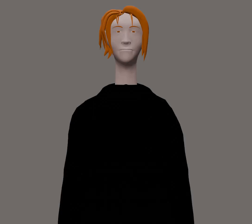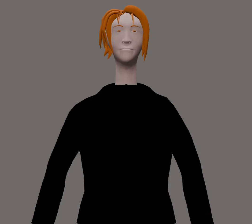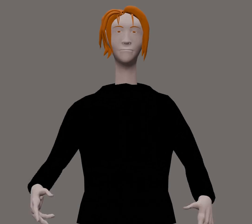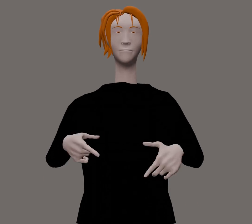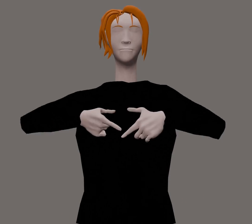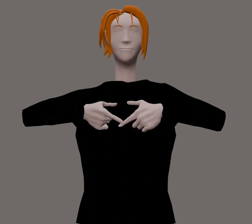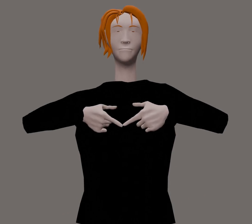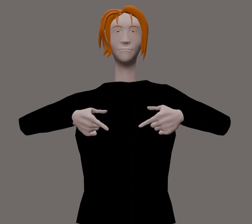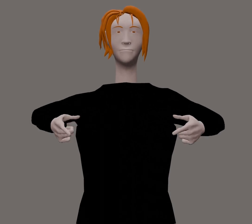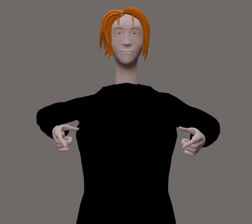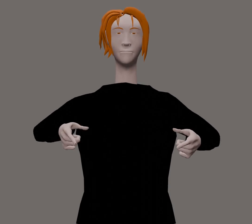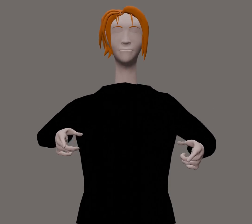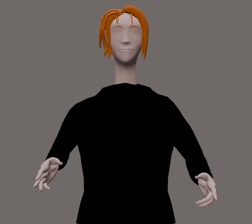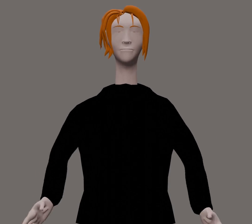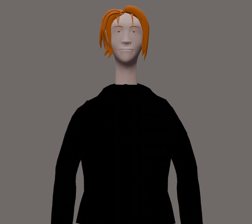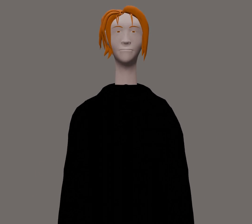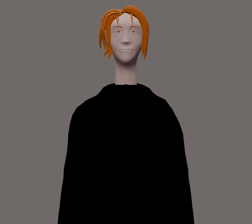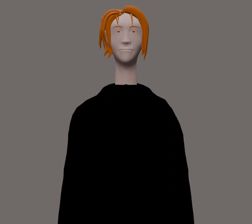Bra